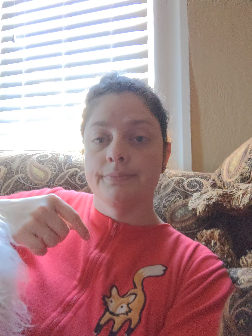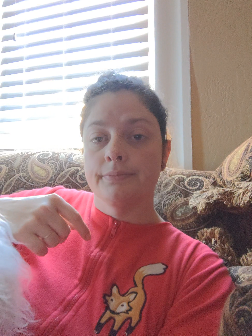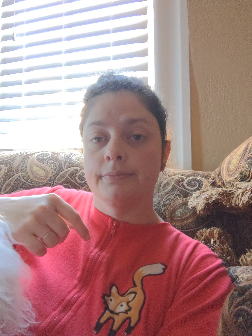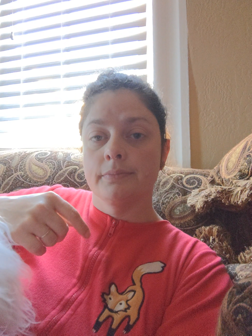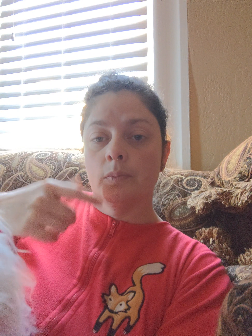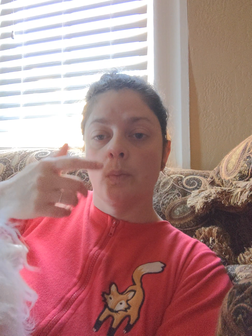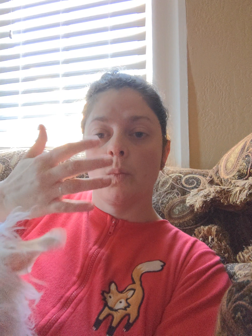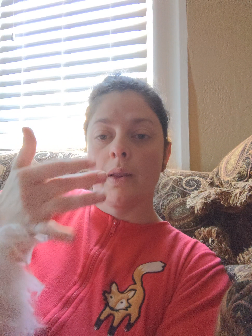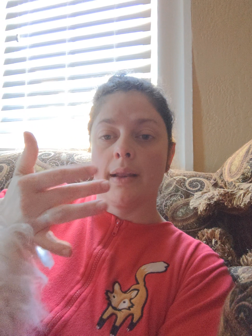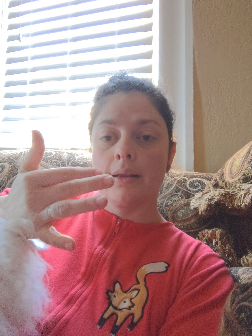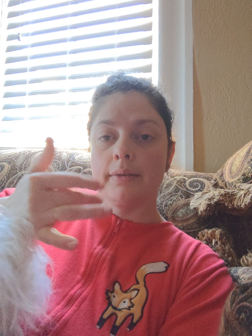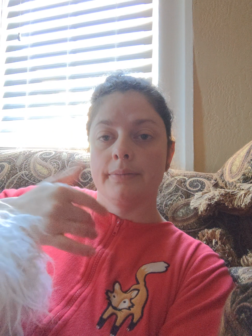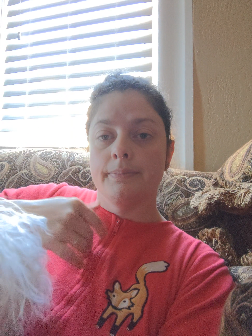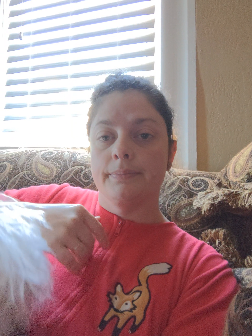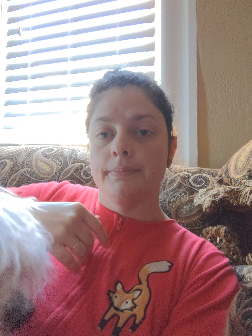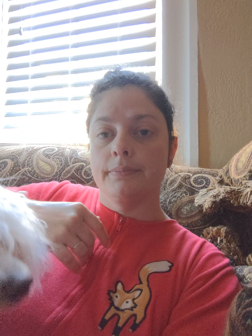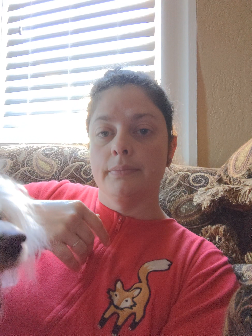wait